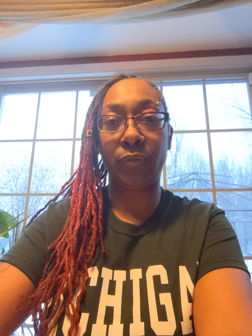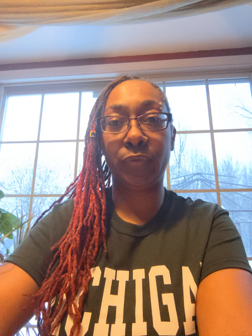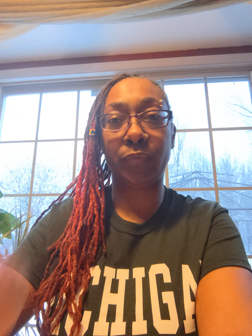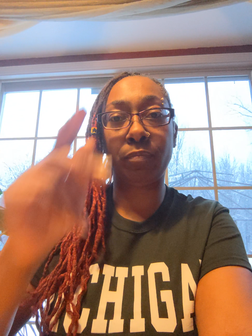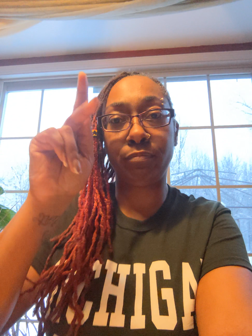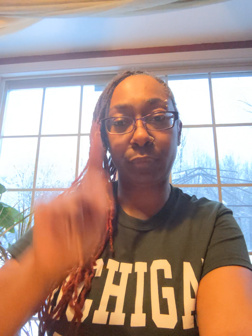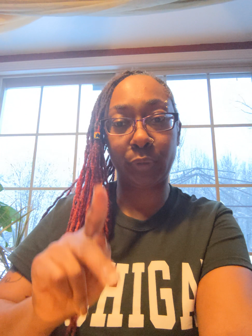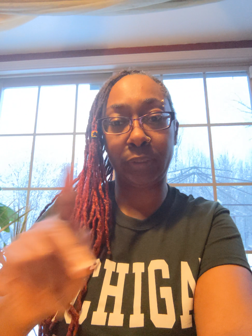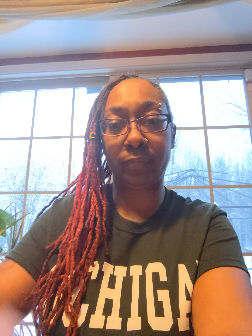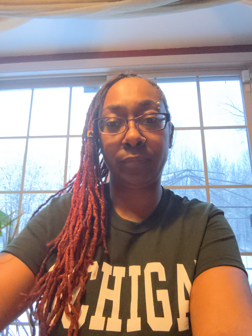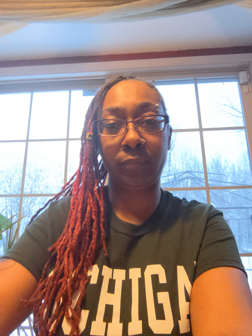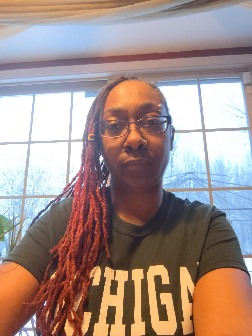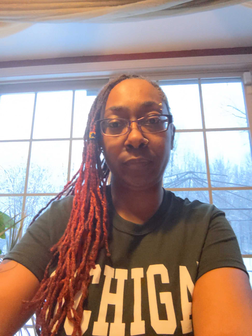person